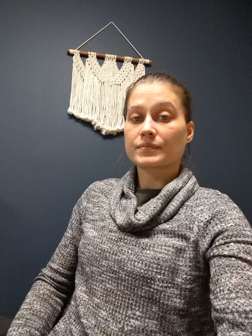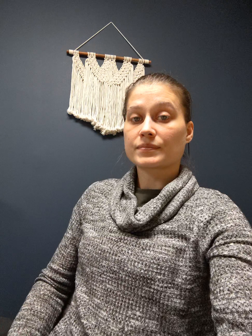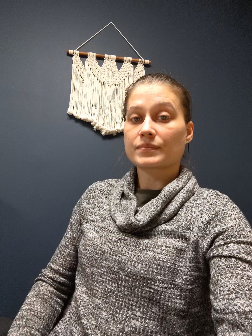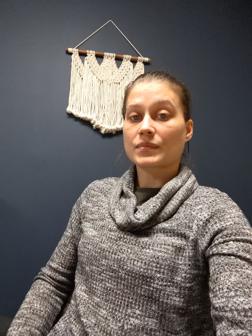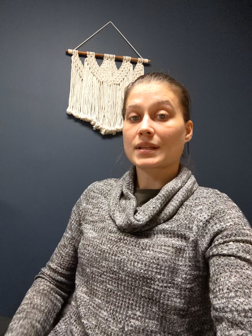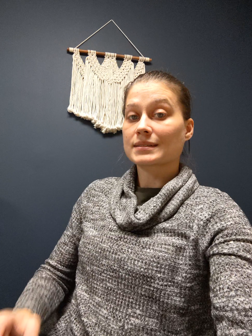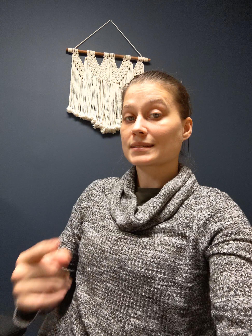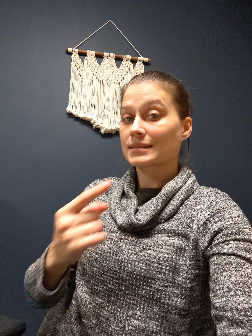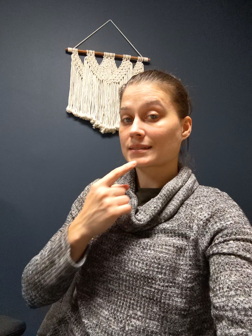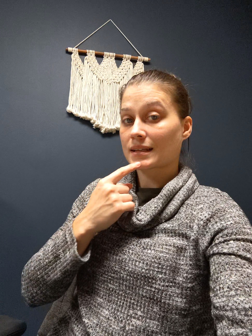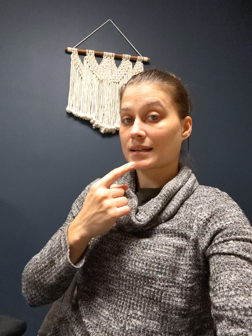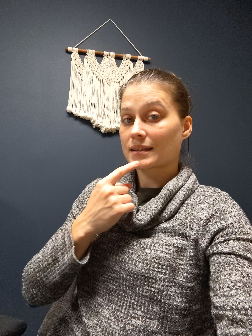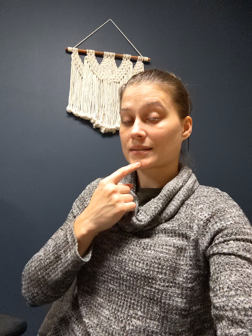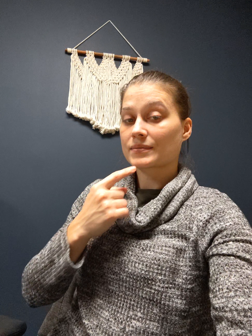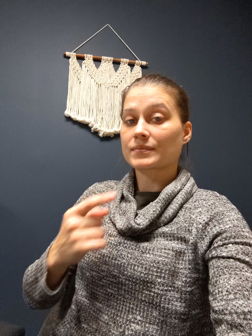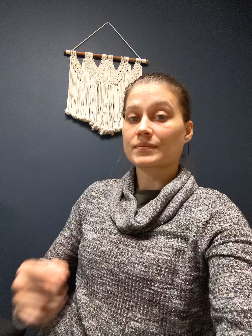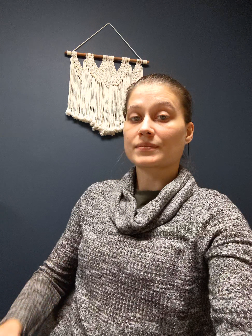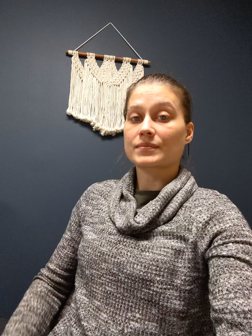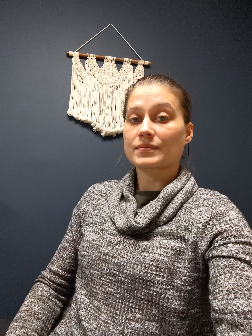say